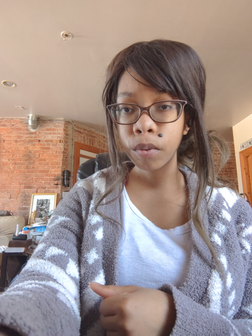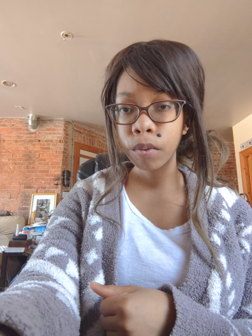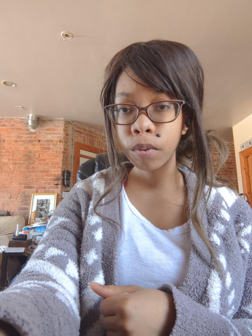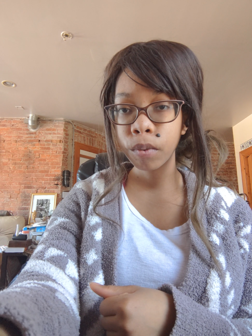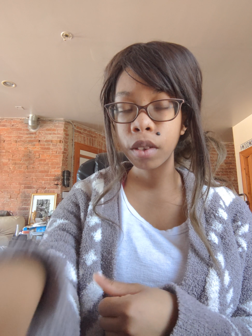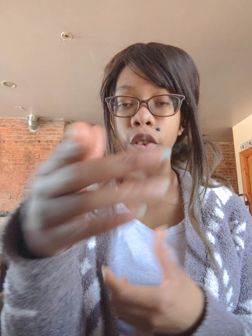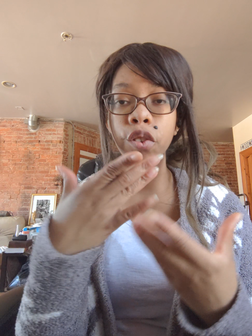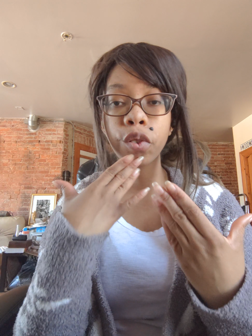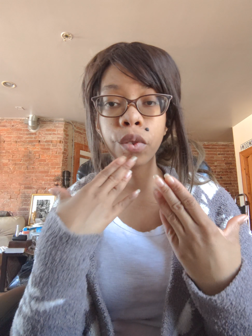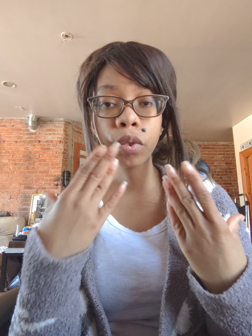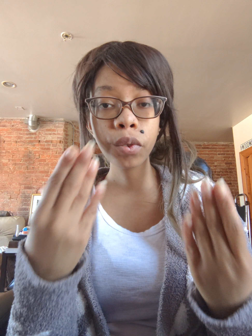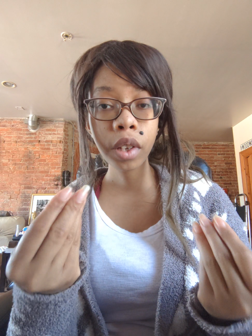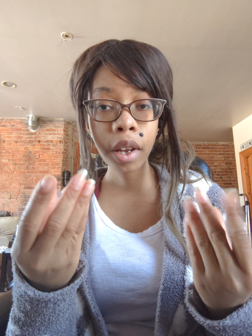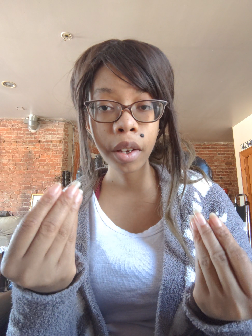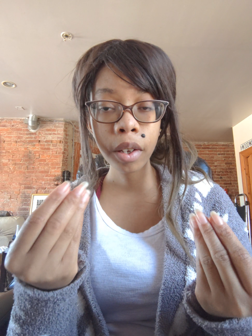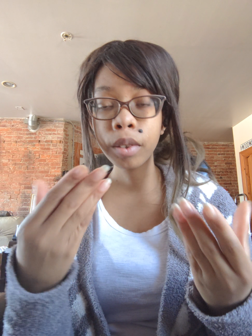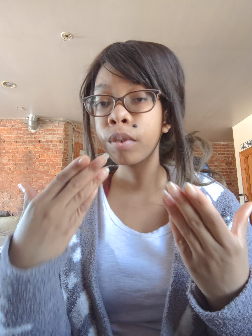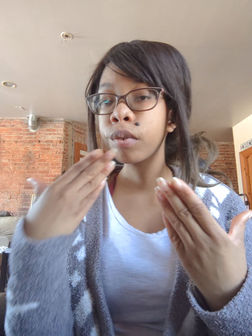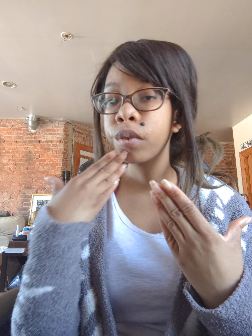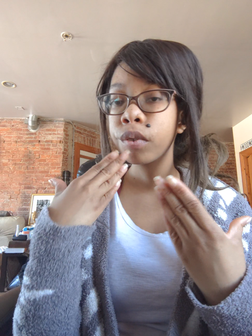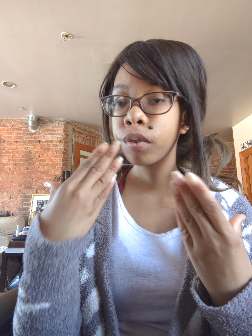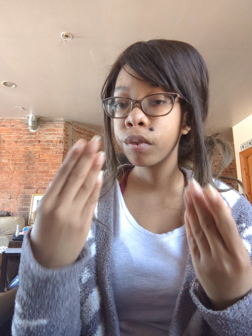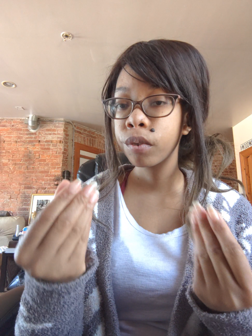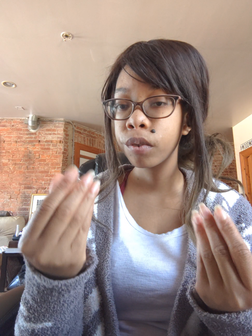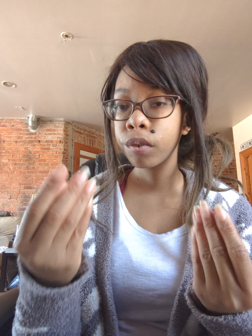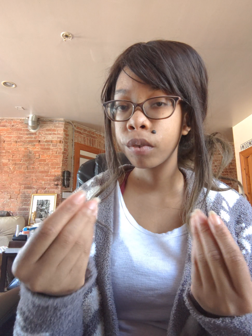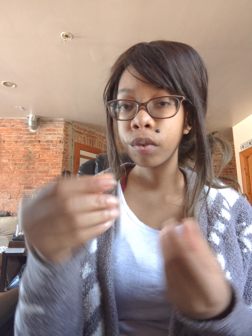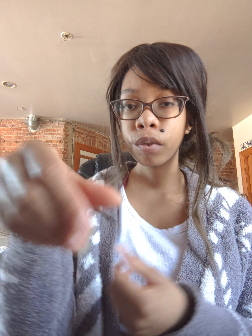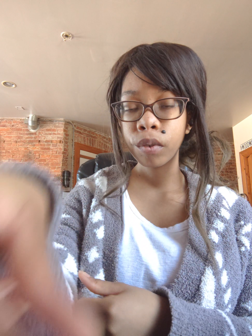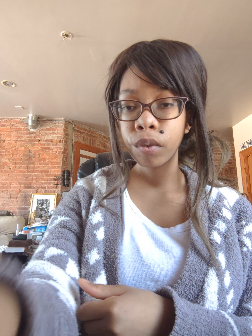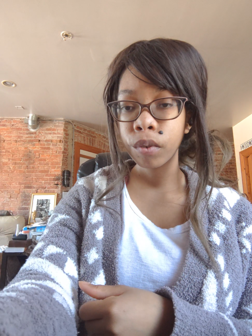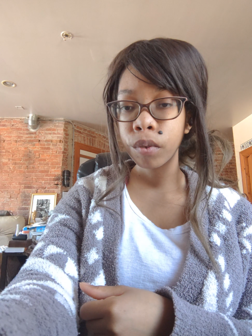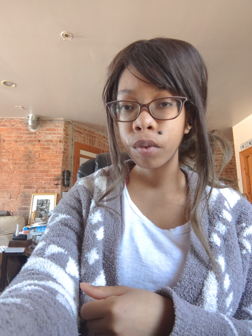wet